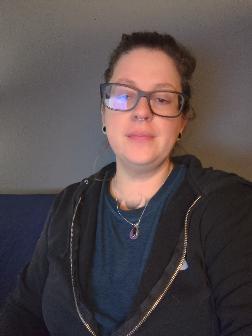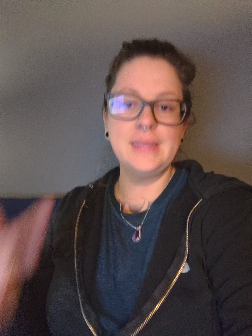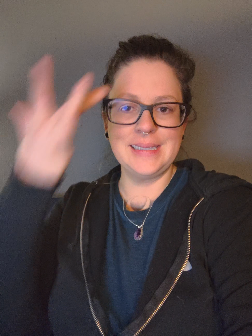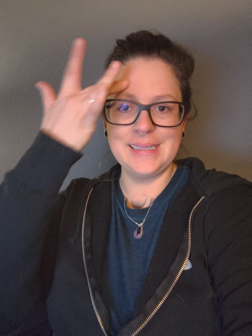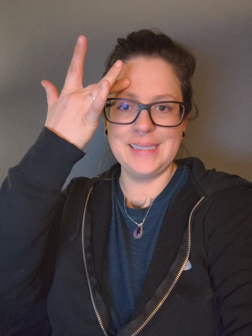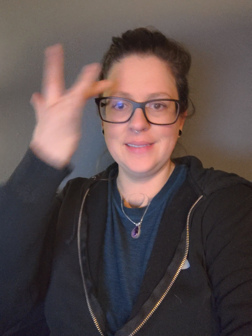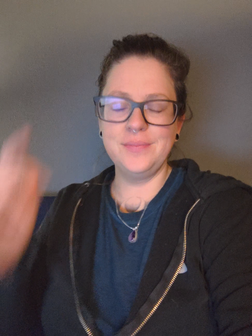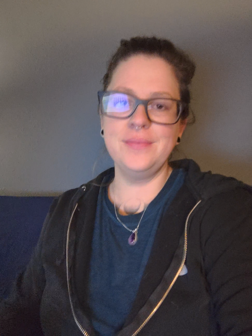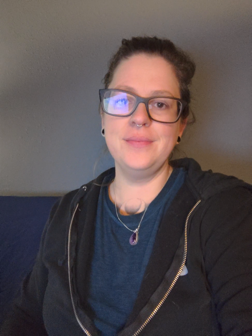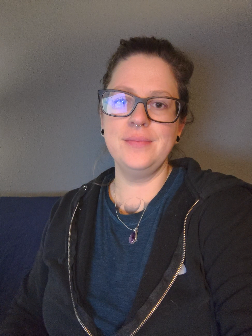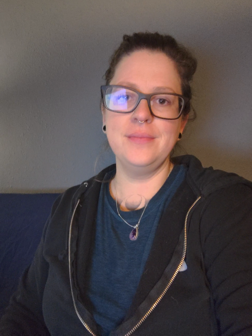sick